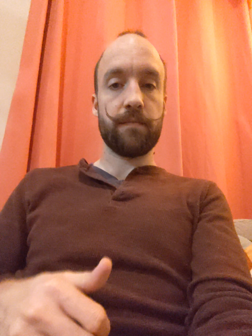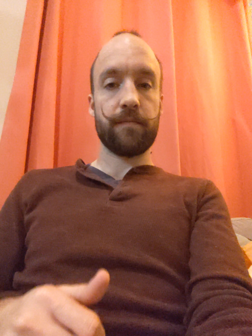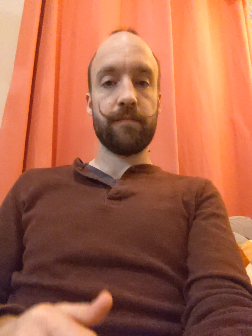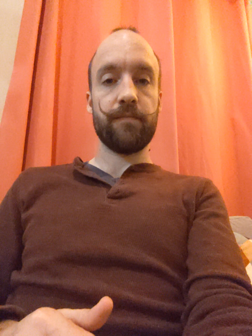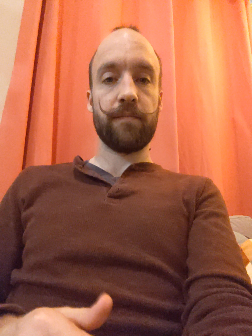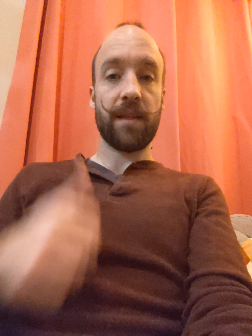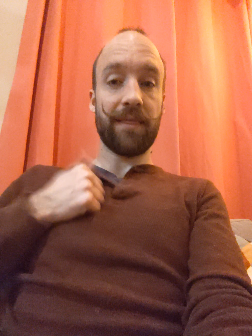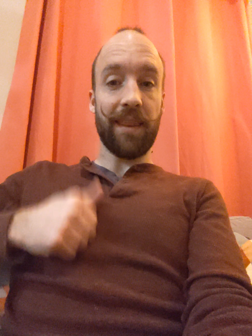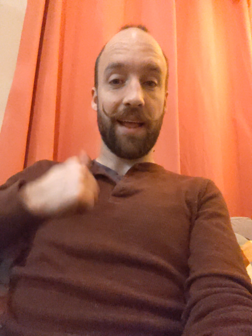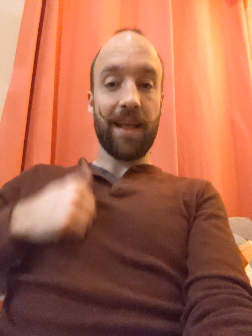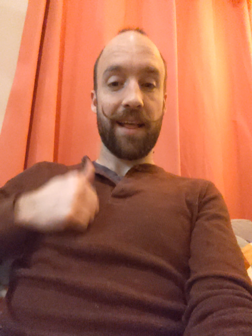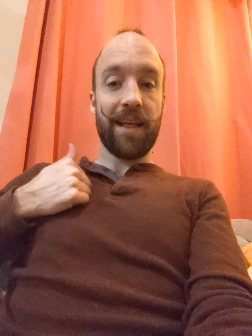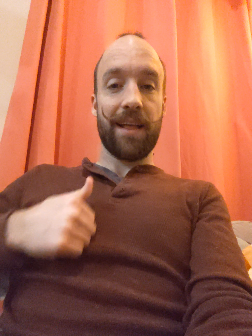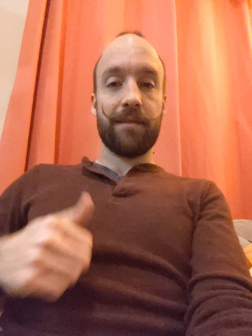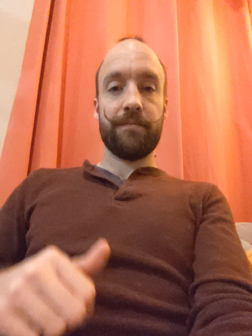bath